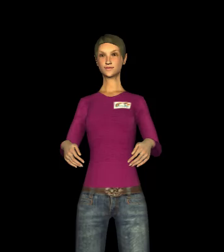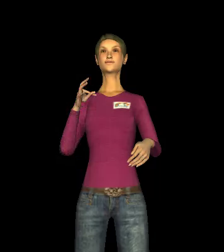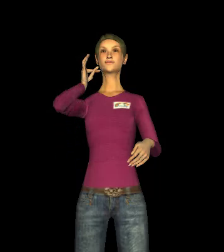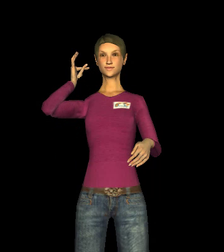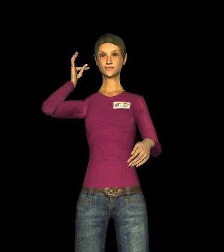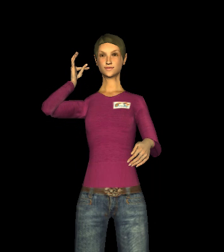صوت